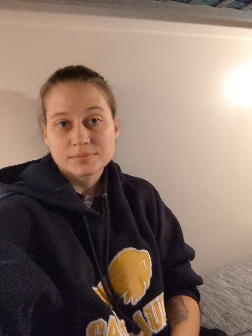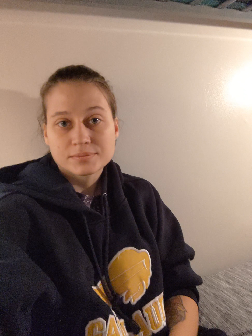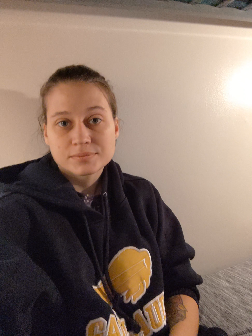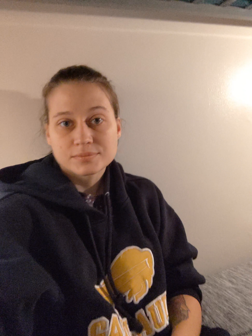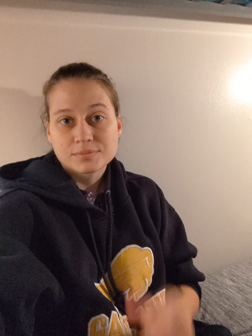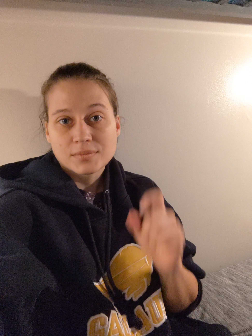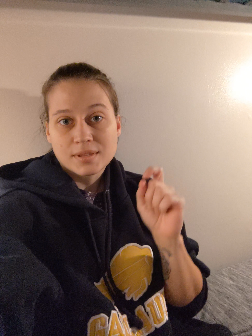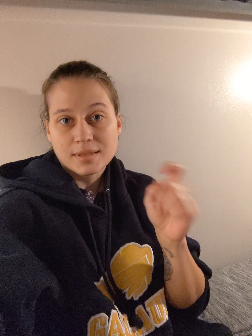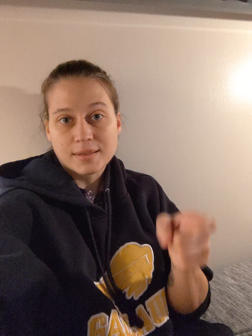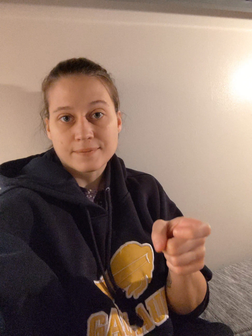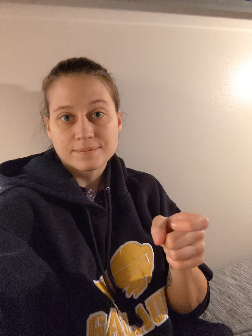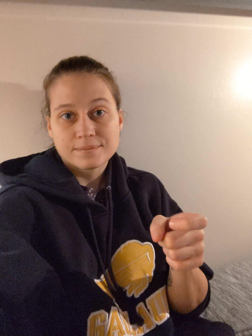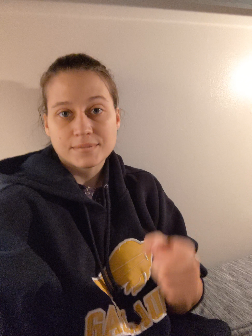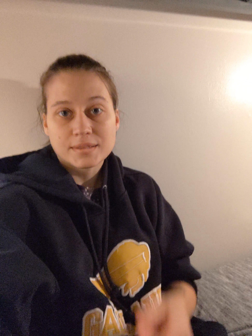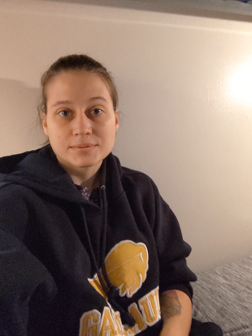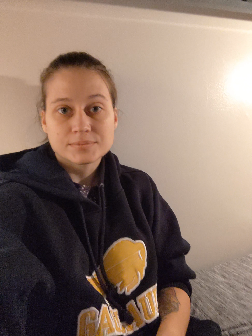gift